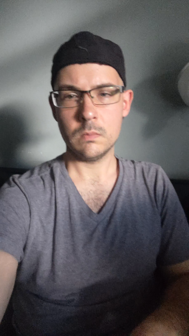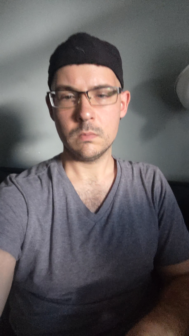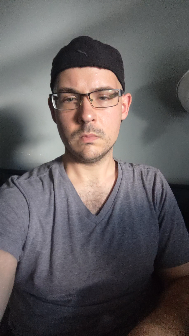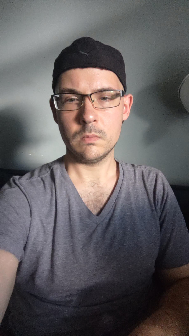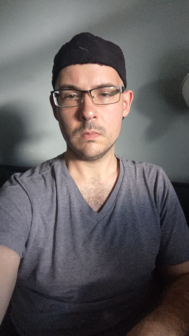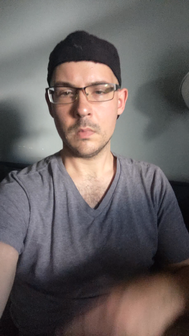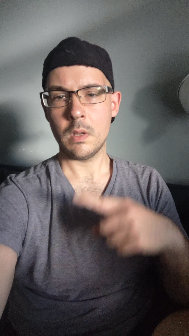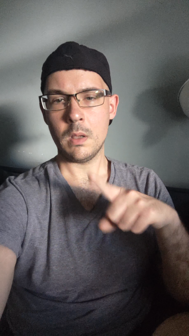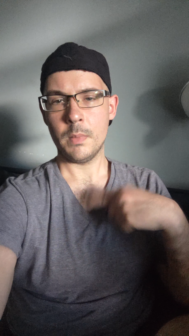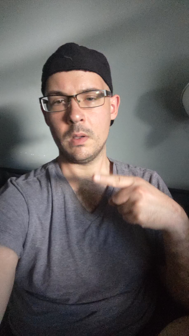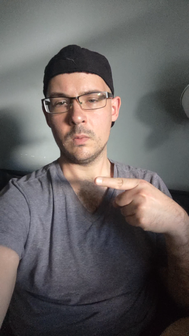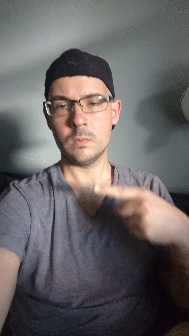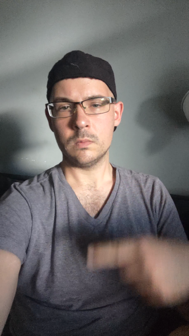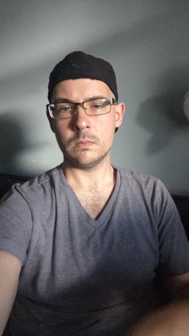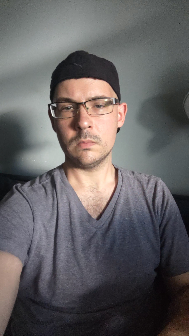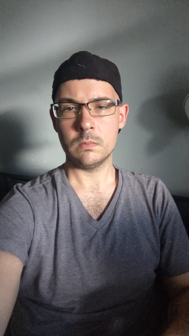about